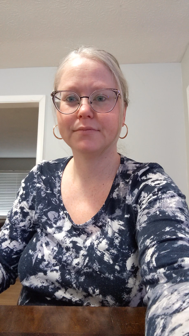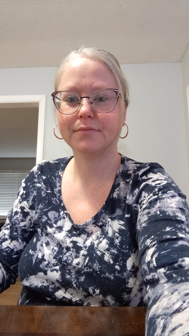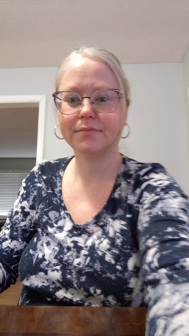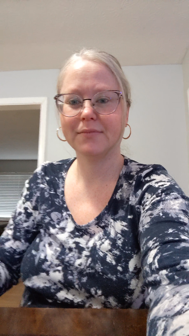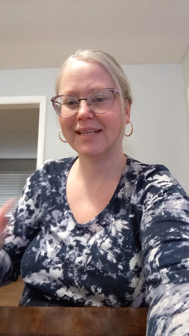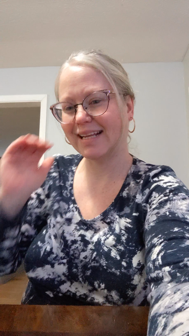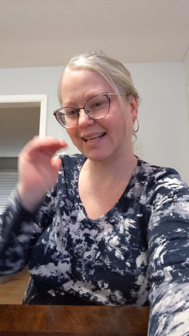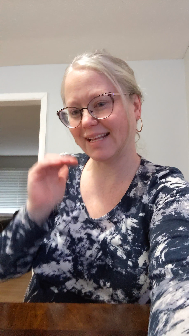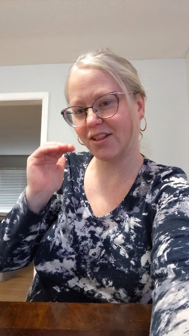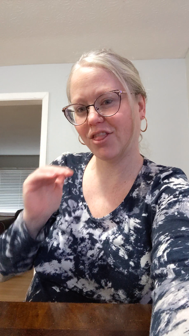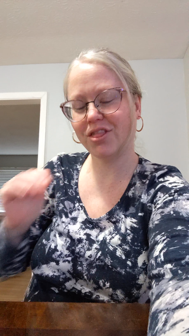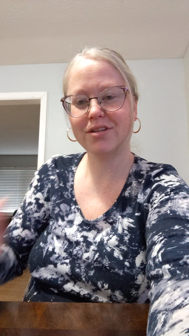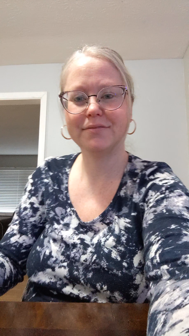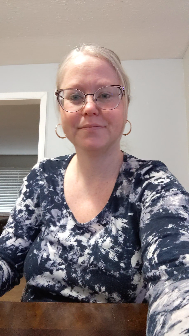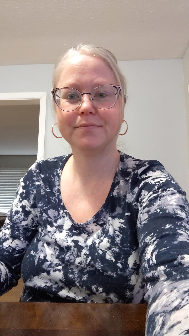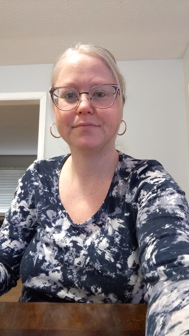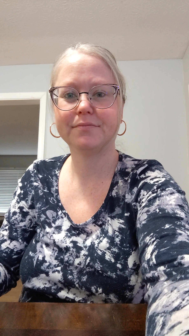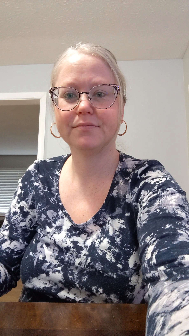little